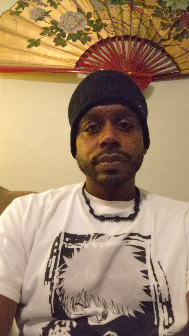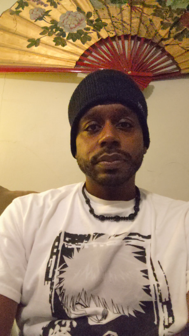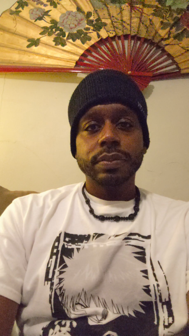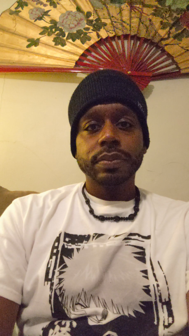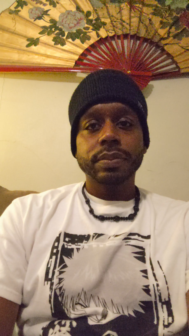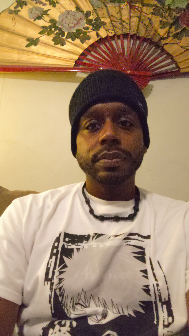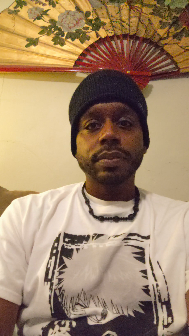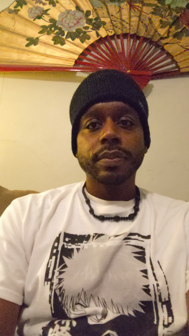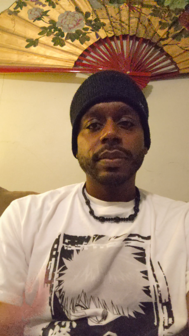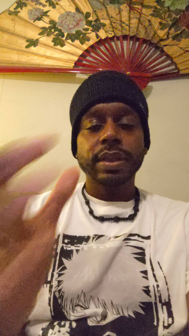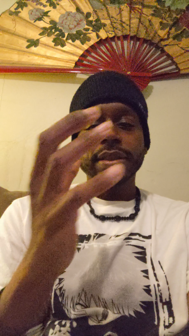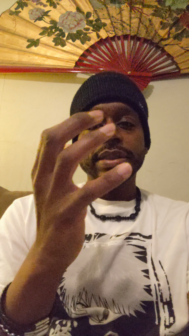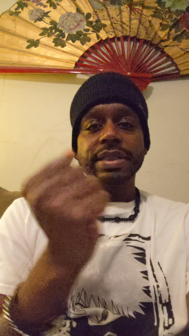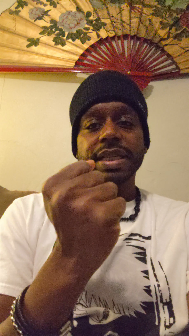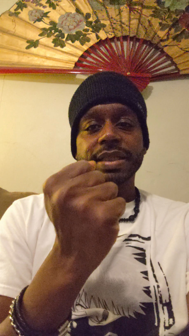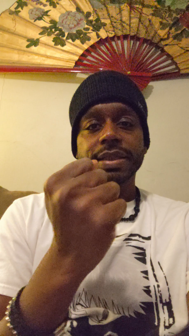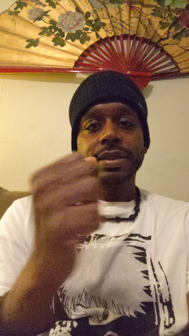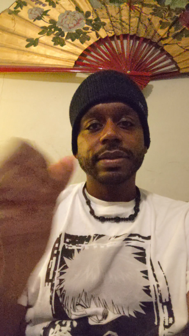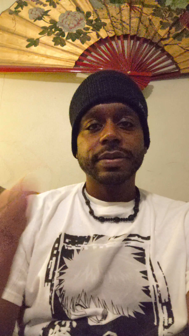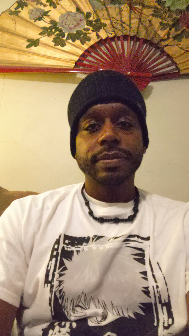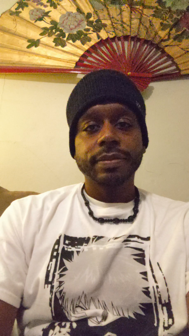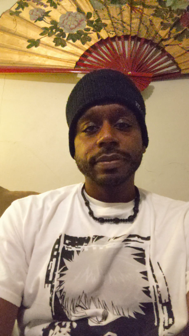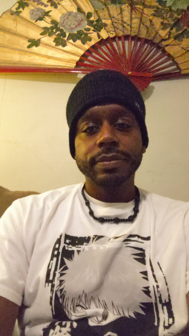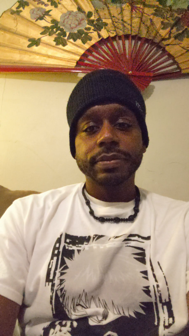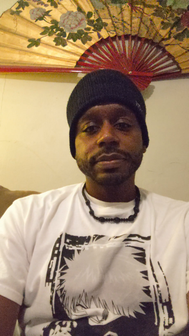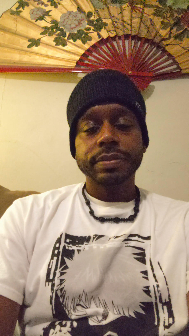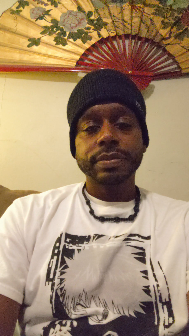get